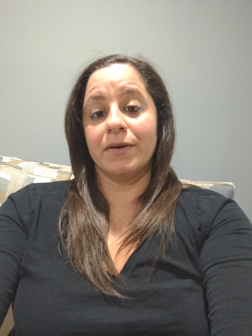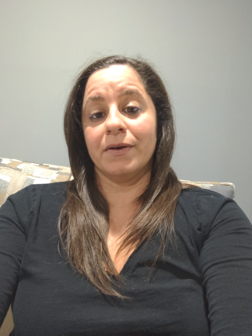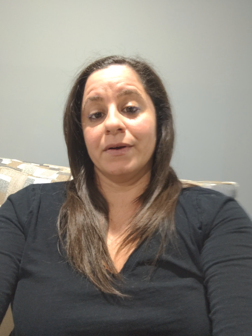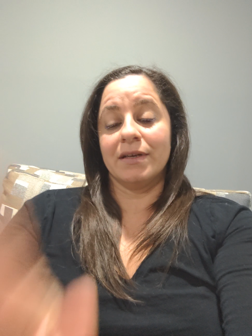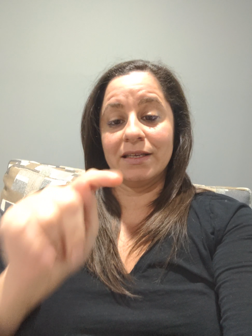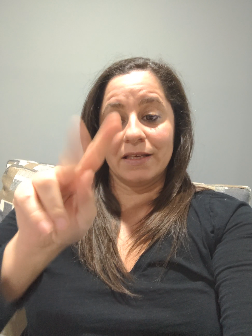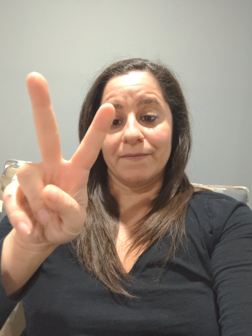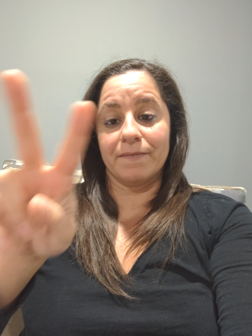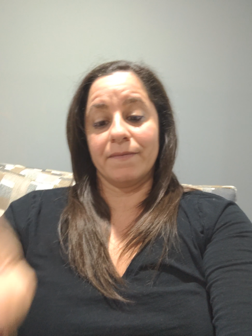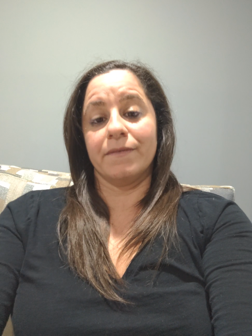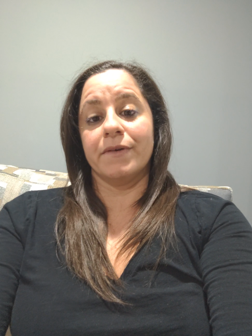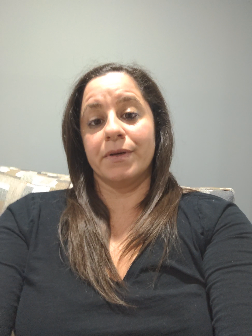TV